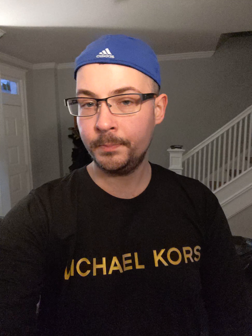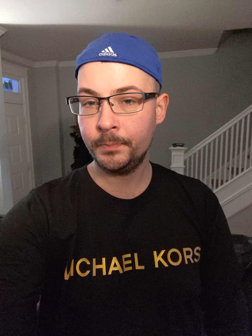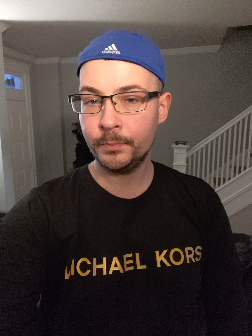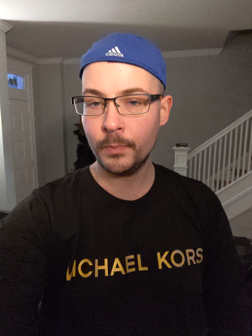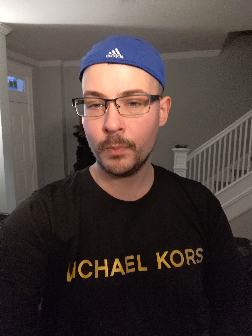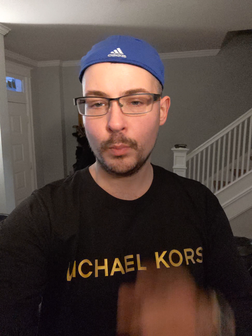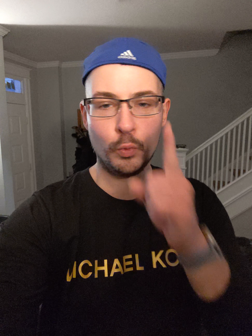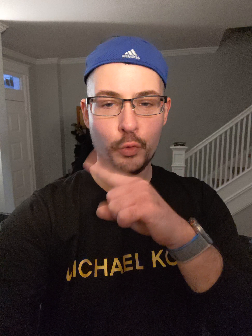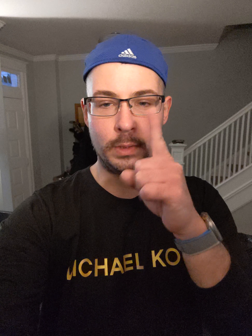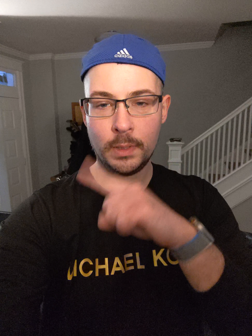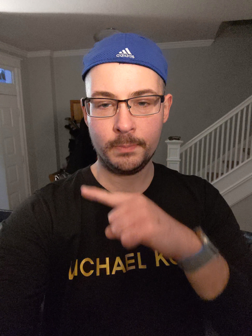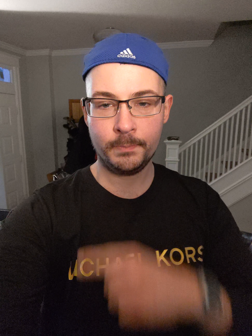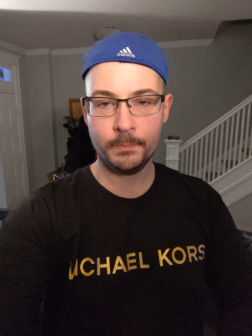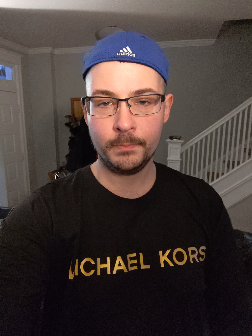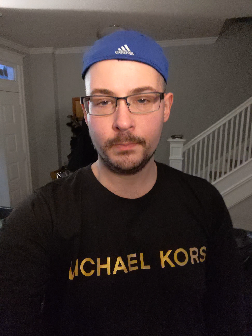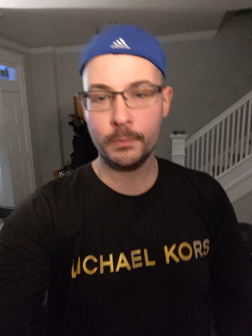pretend